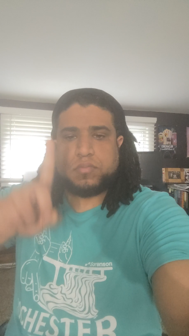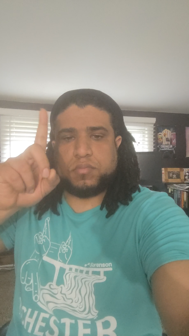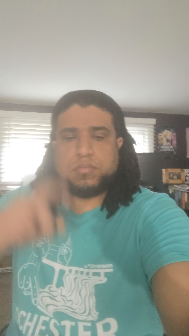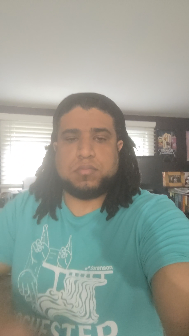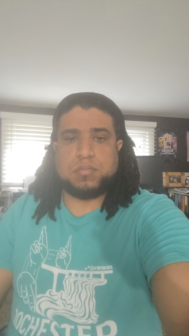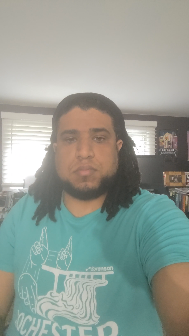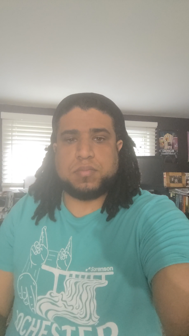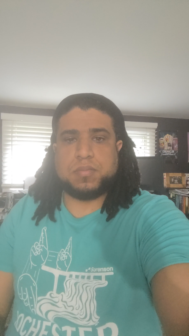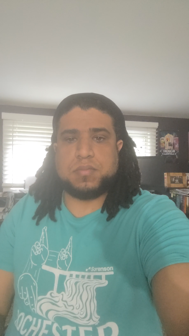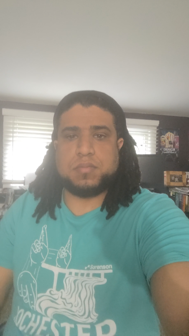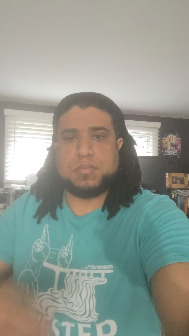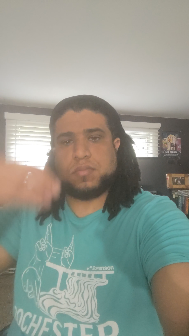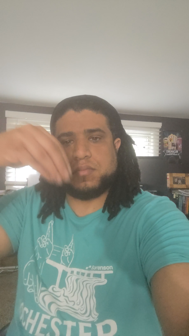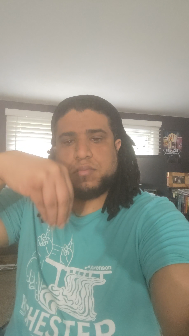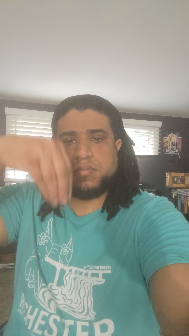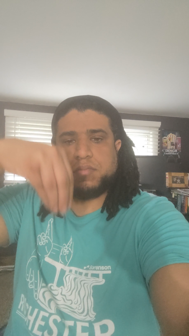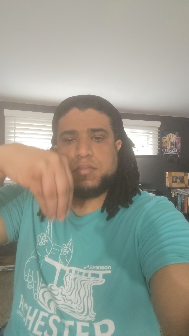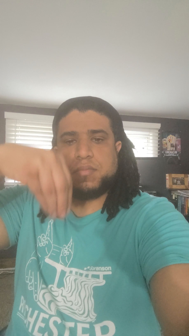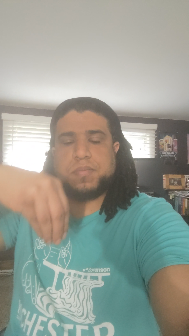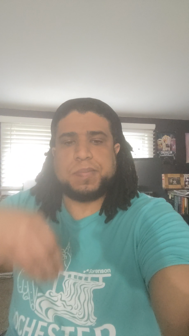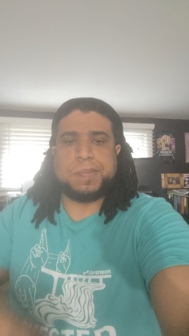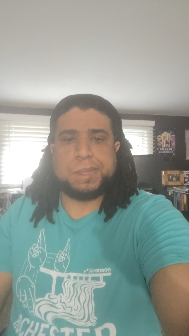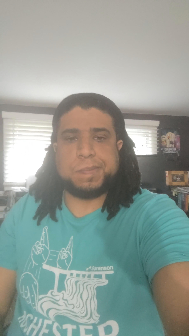inside